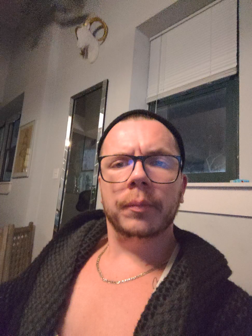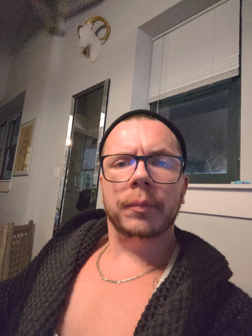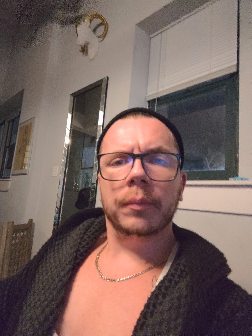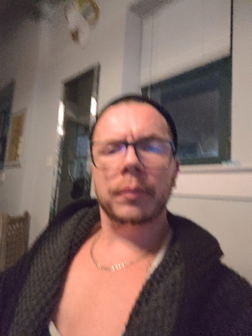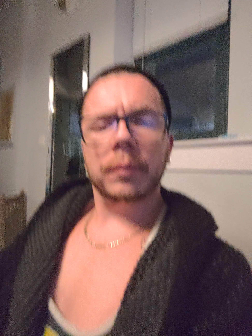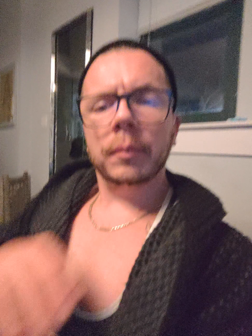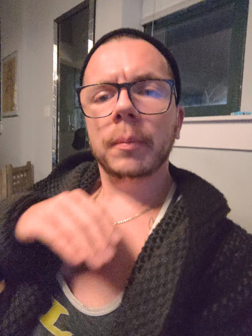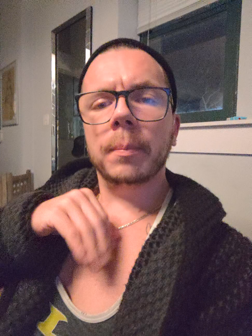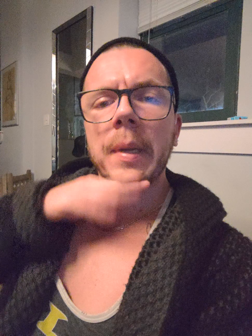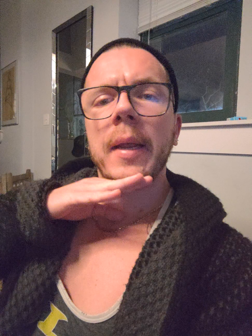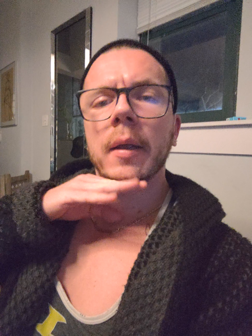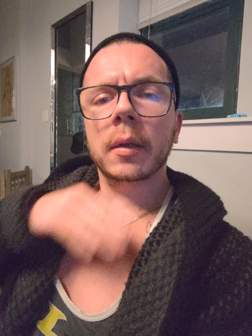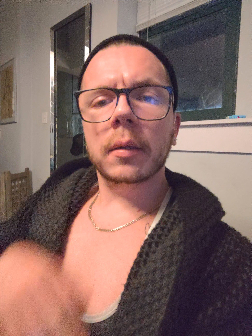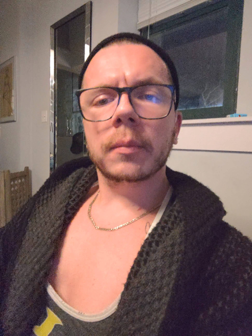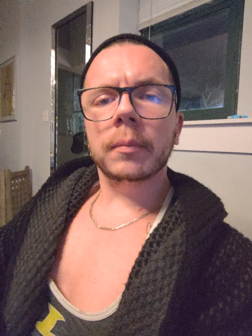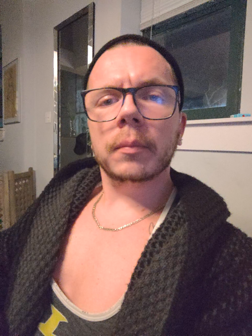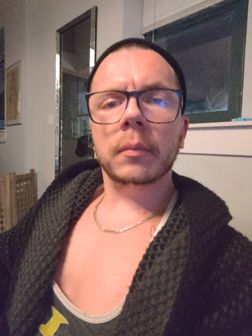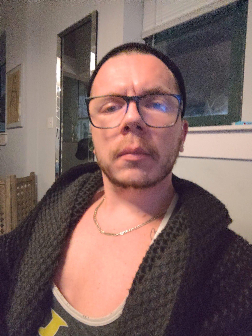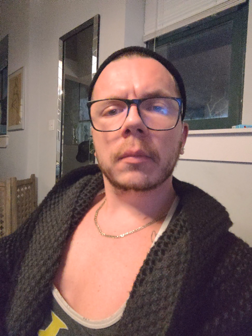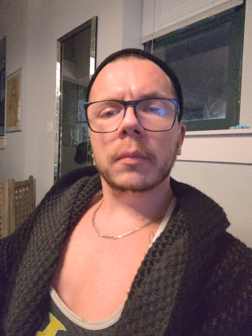pig